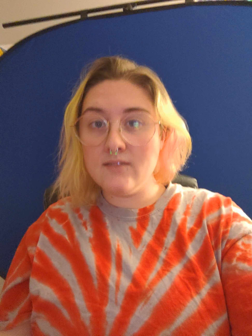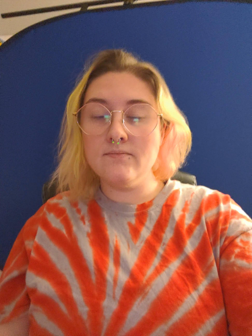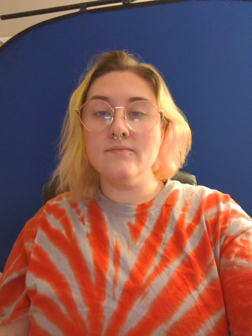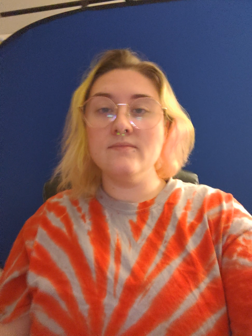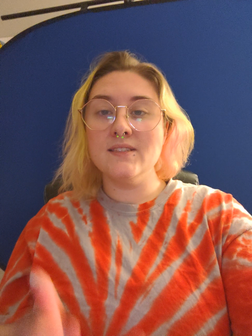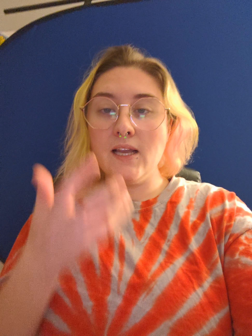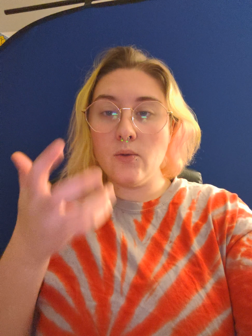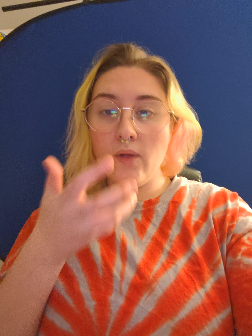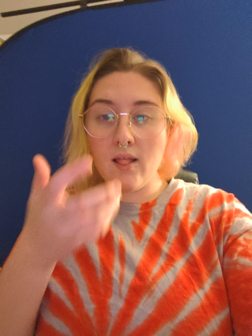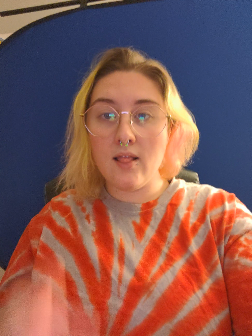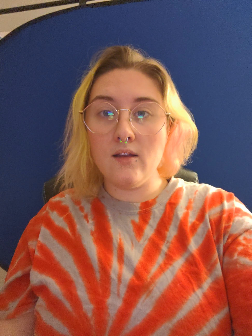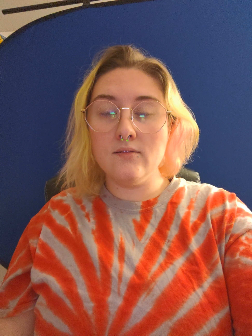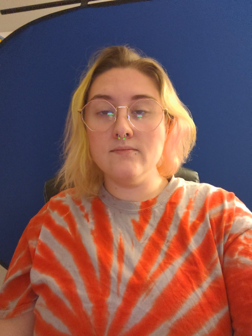cereal